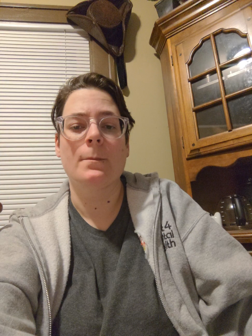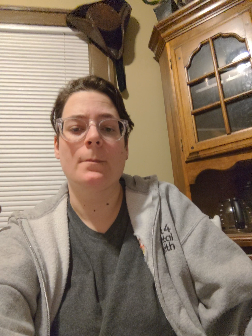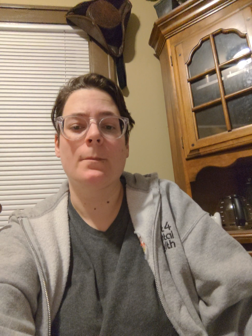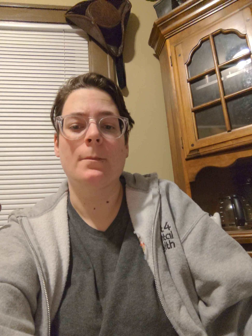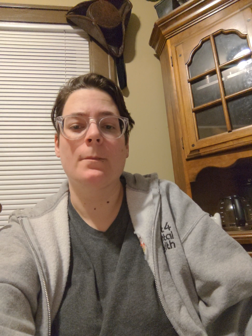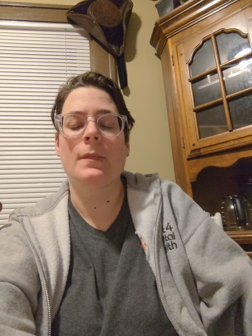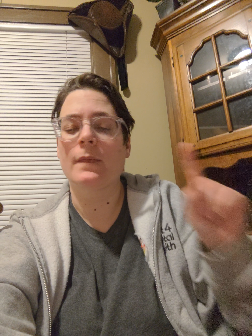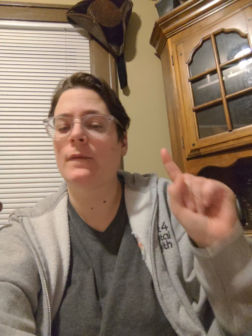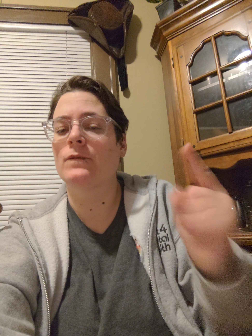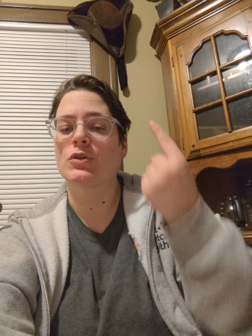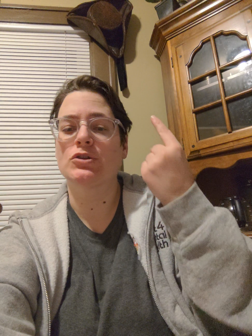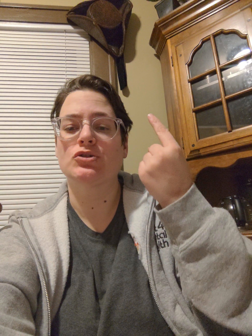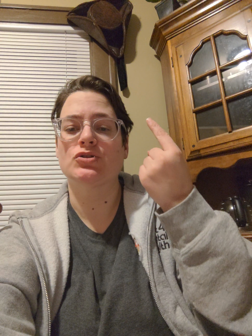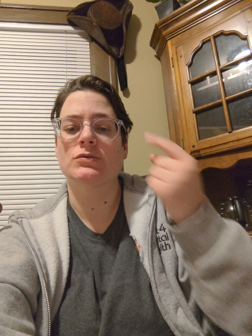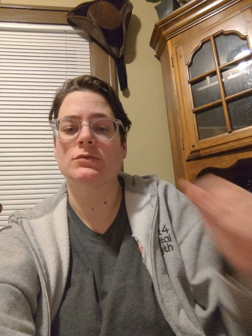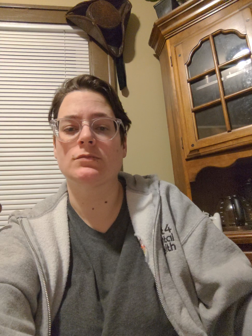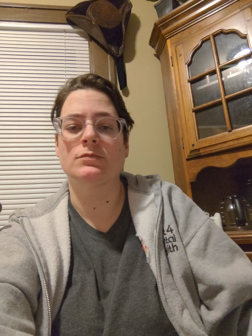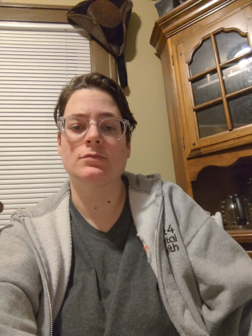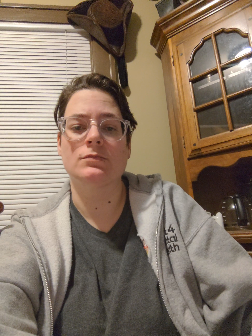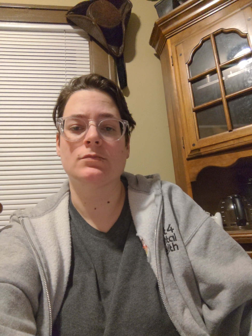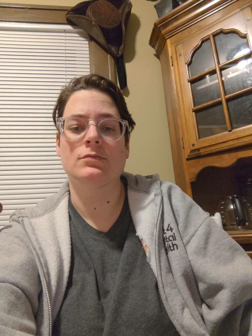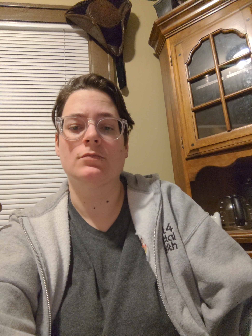first